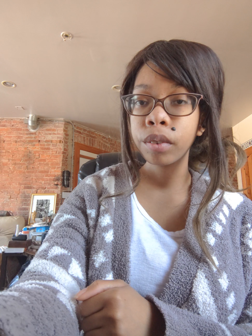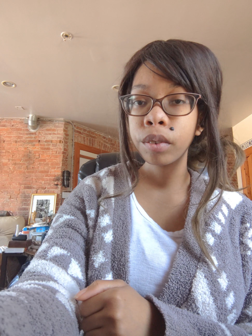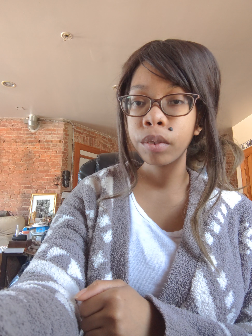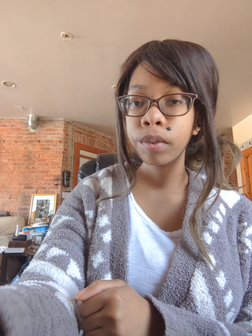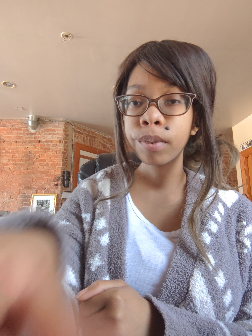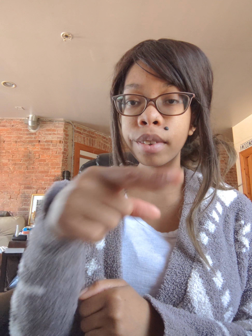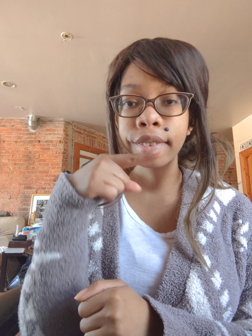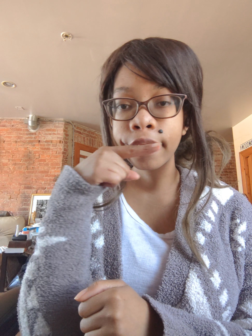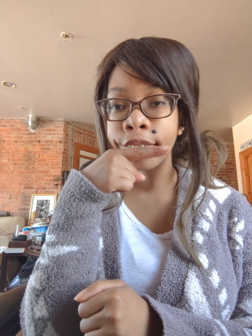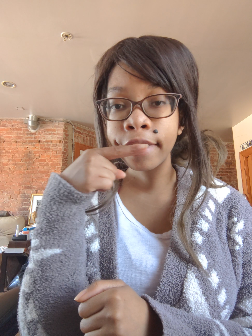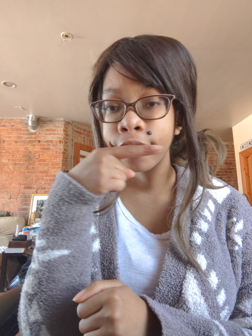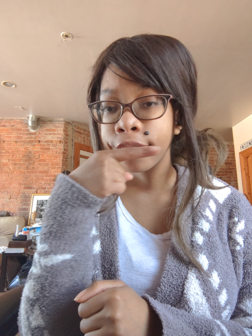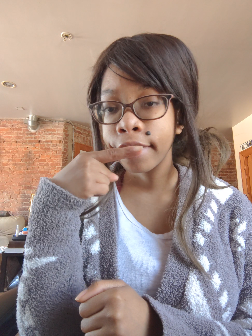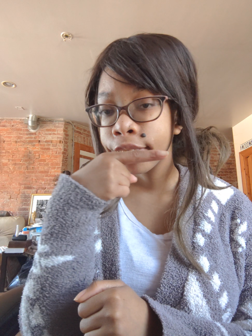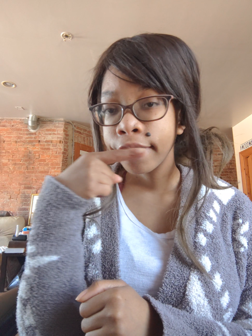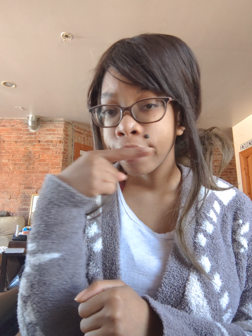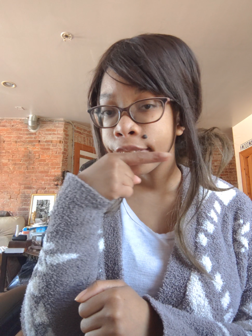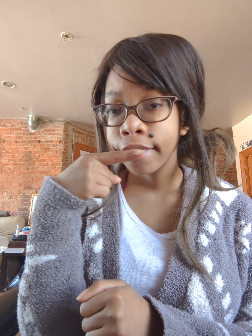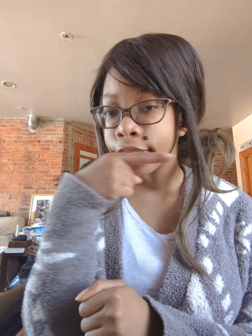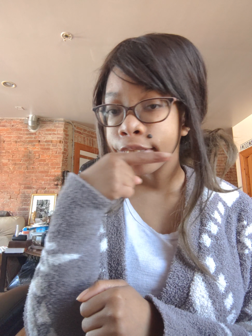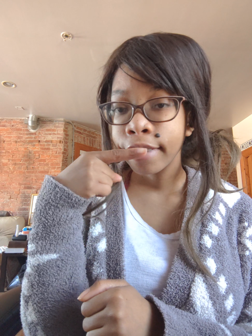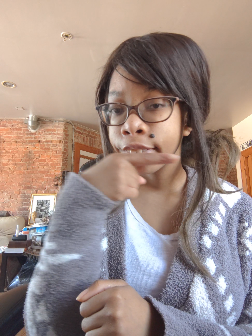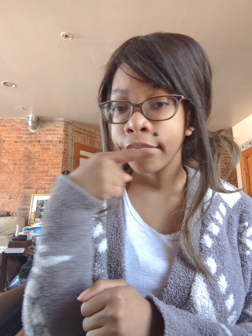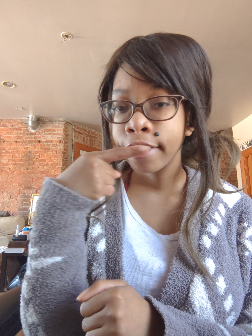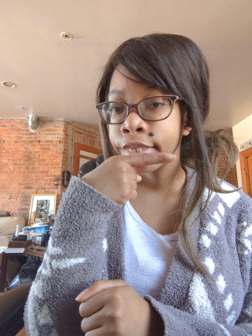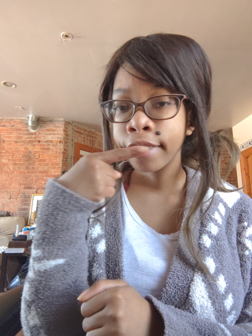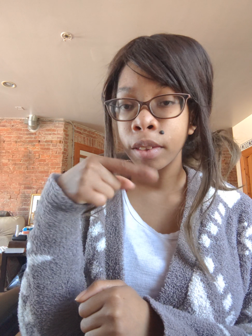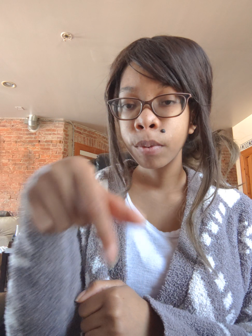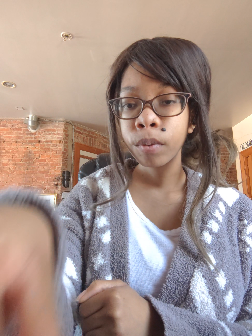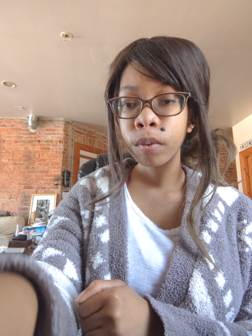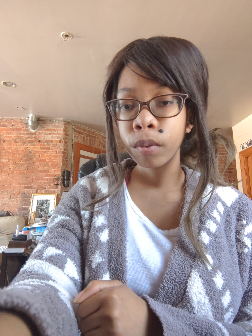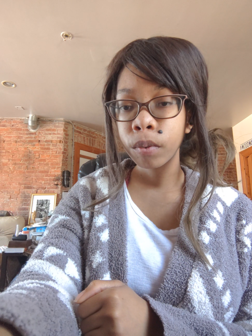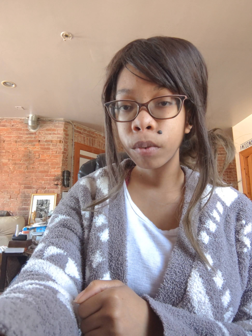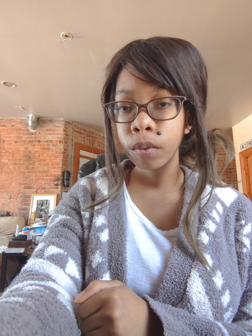toothbrush